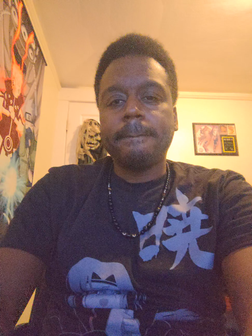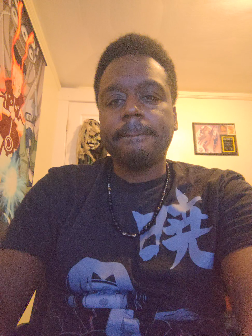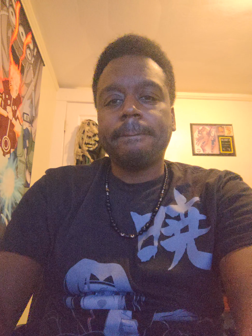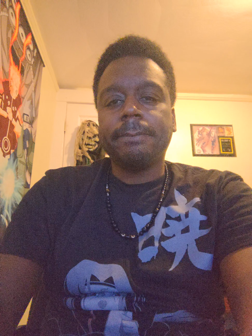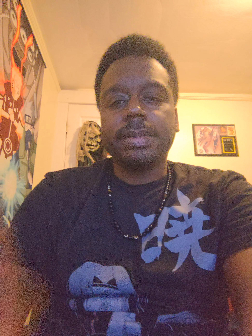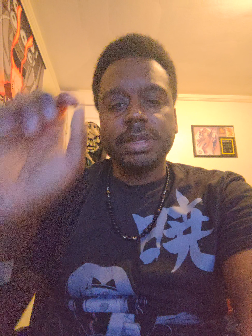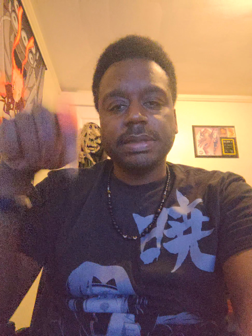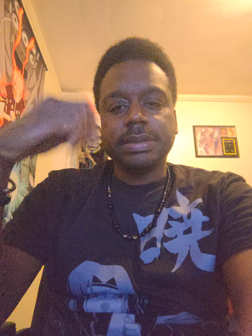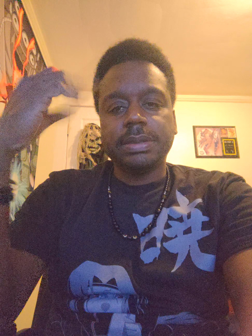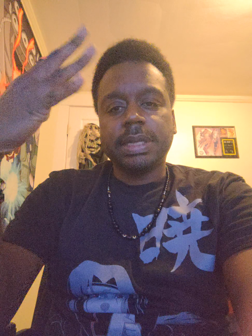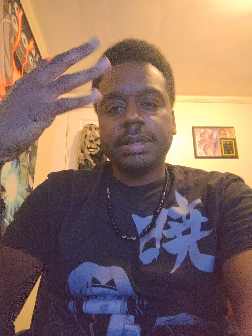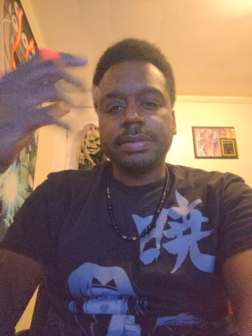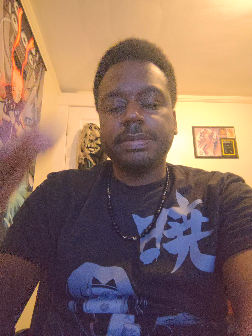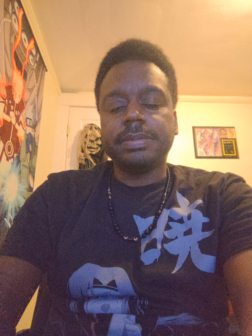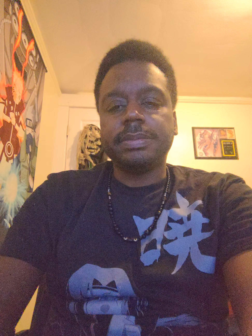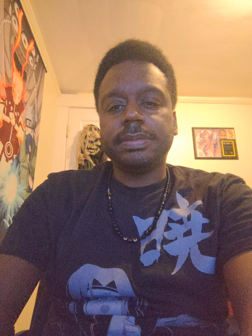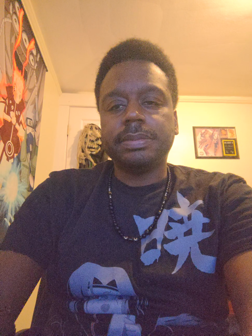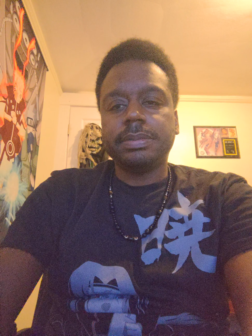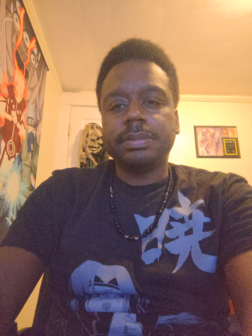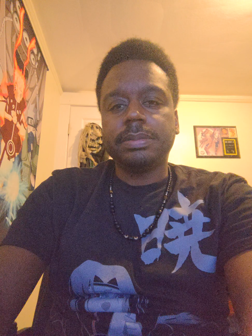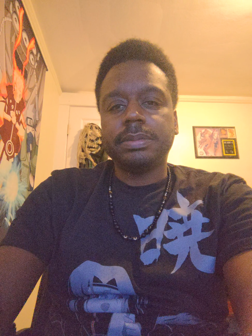sun